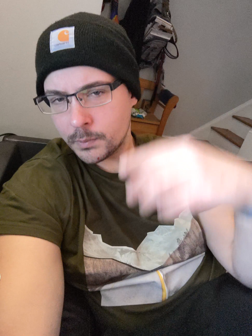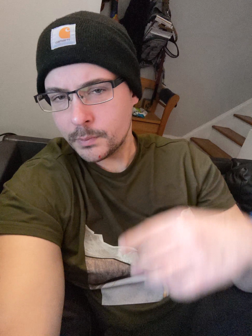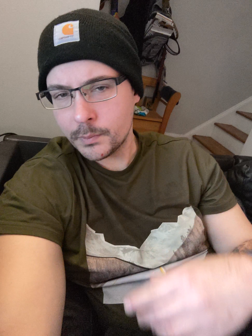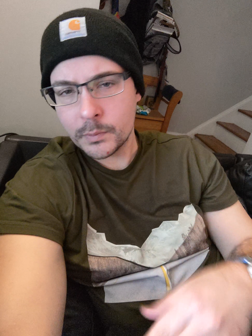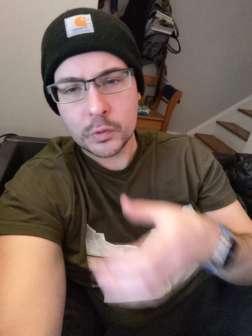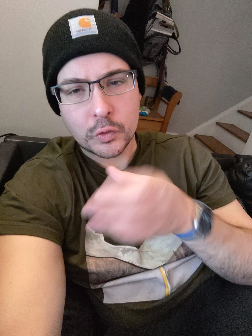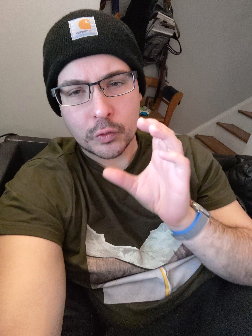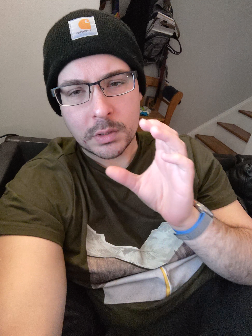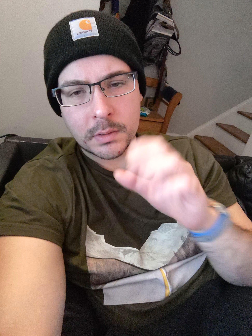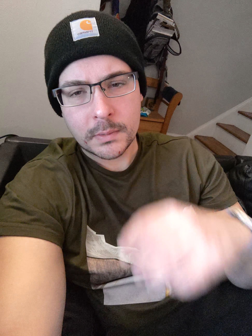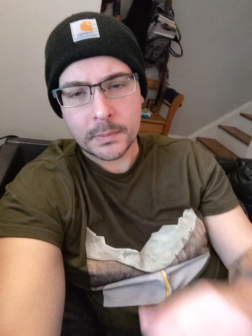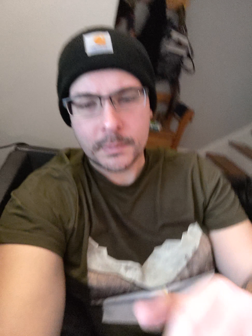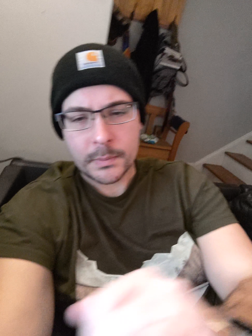drink